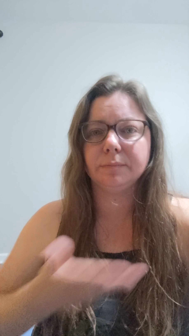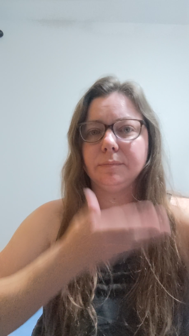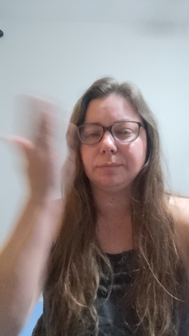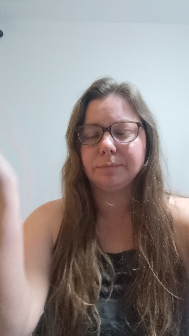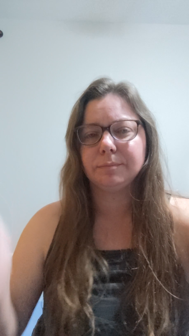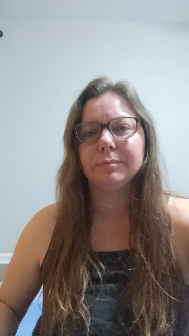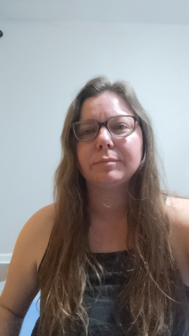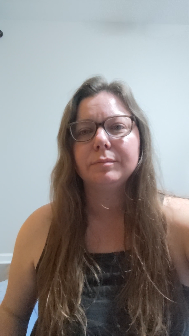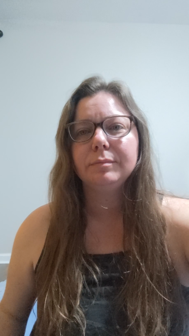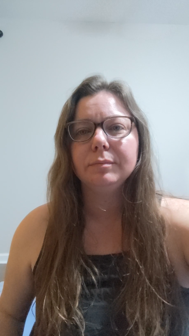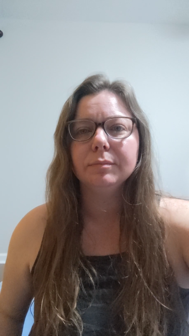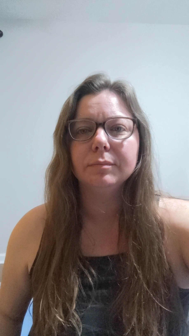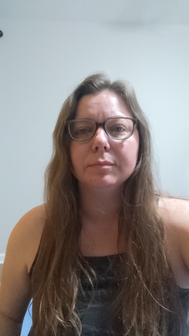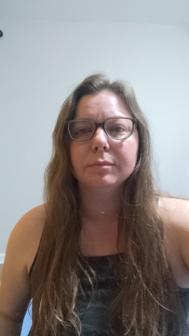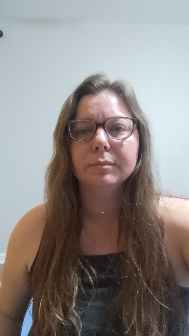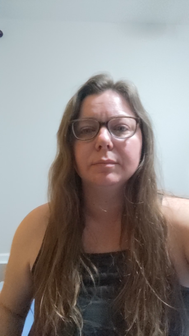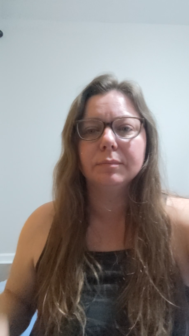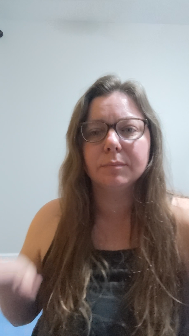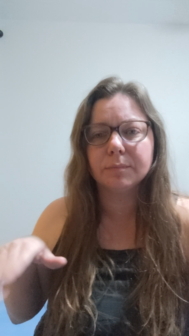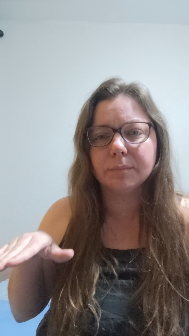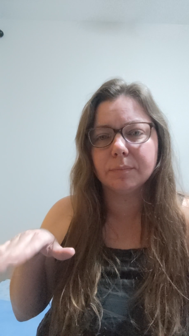penguin